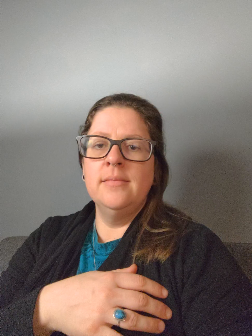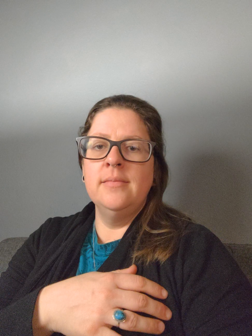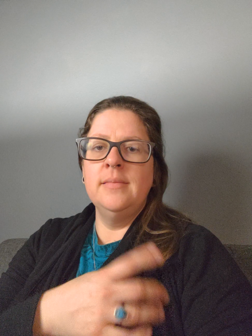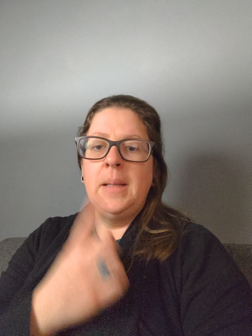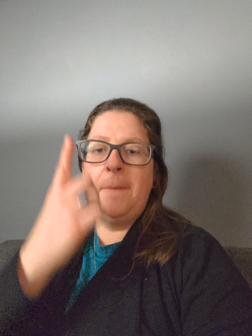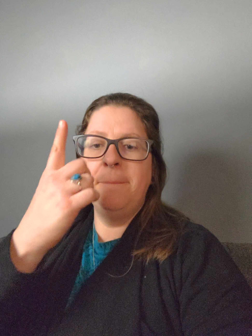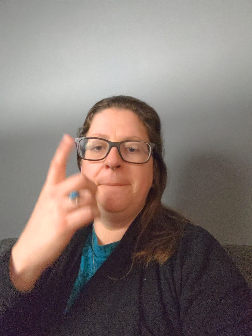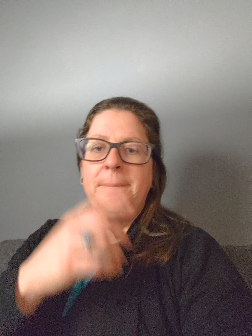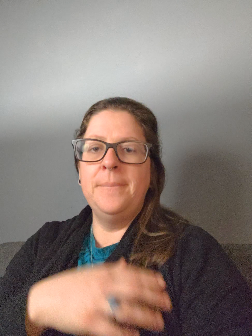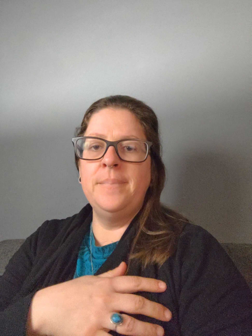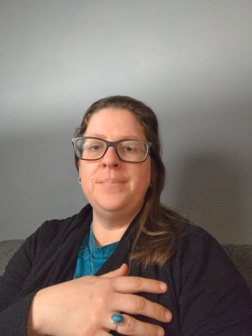up